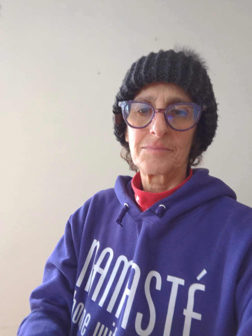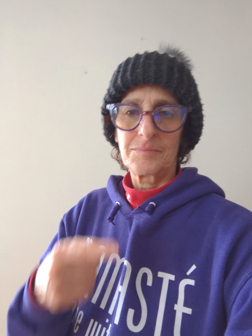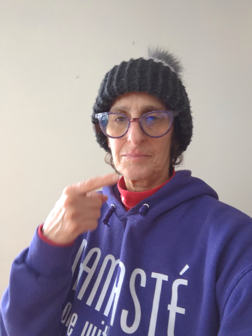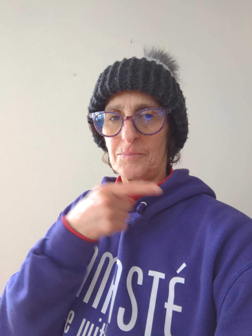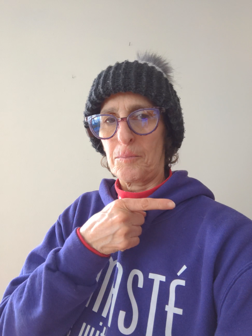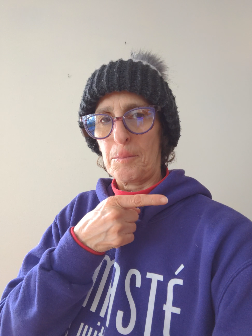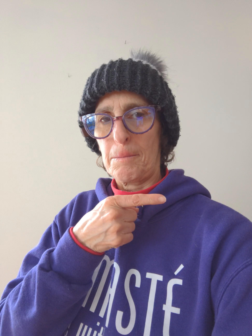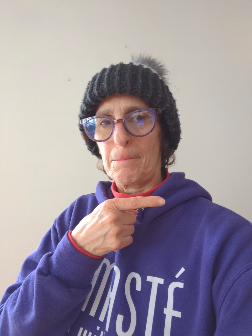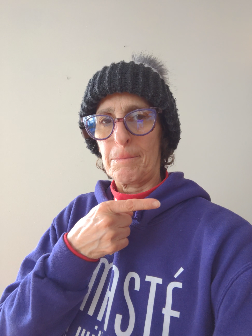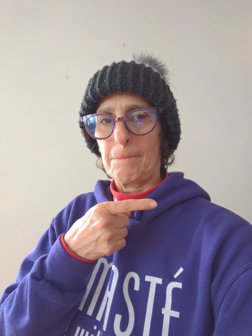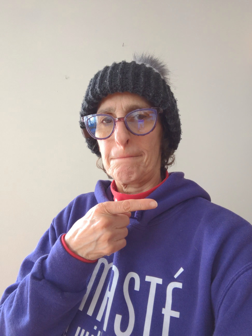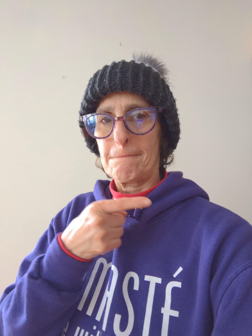he/she/it